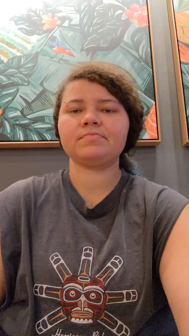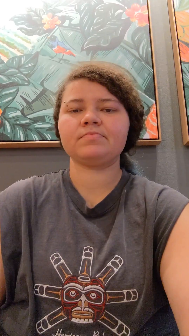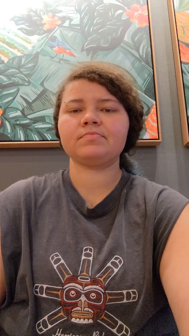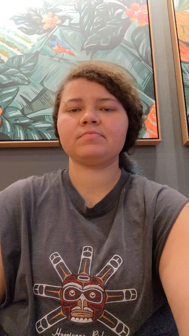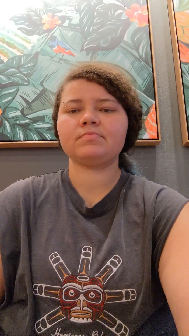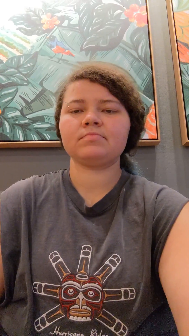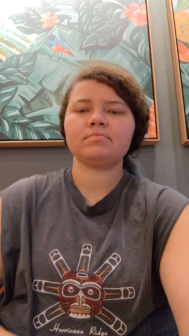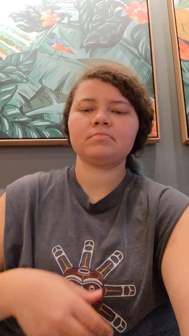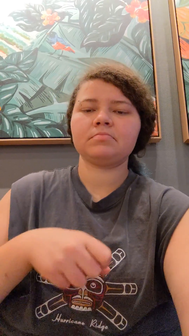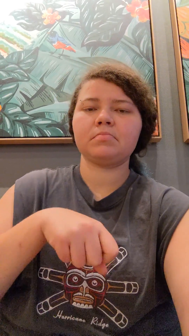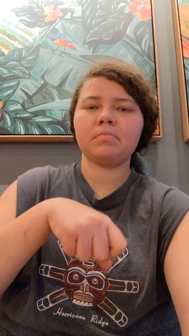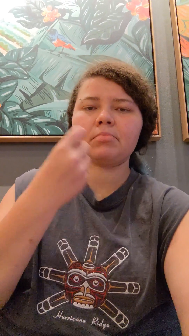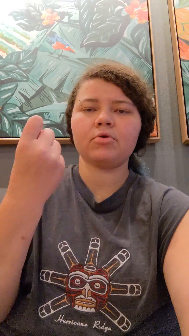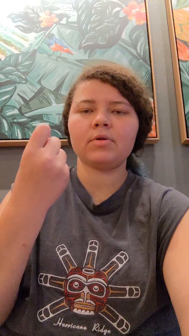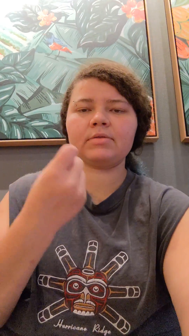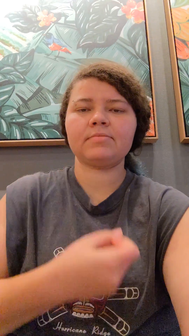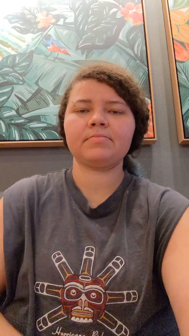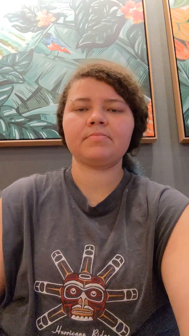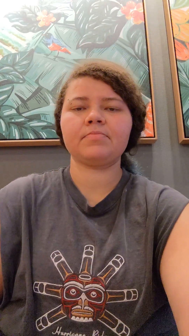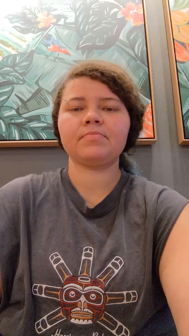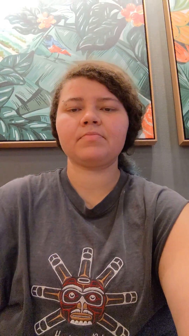break